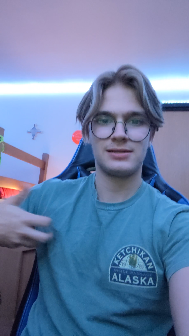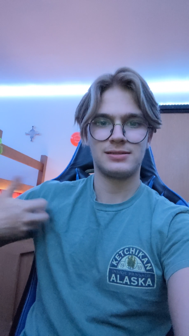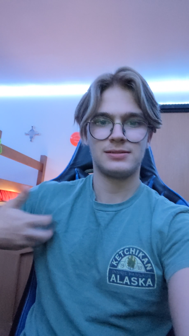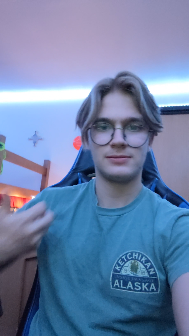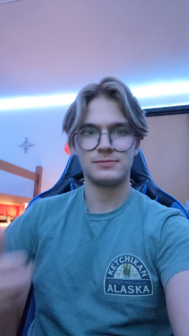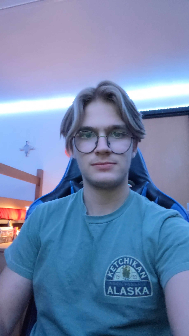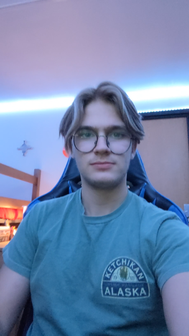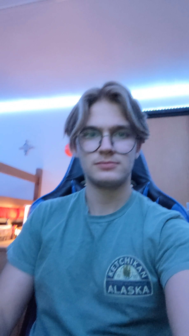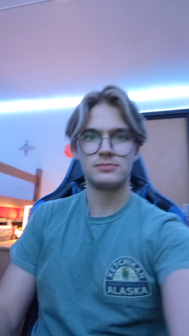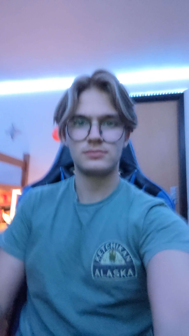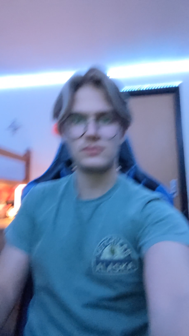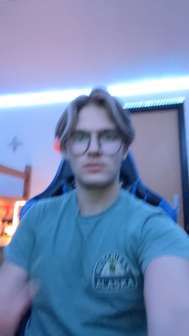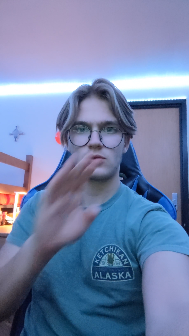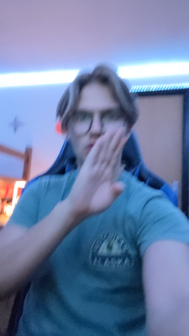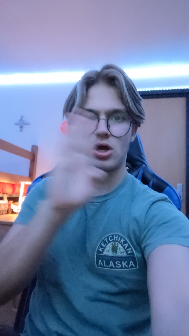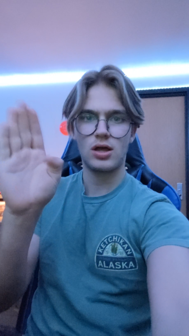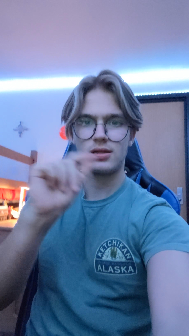chalk